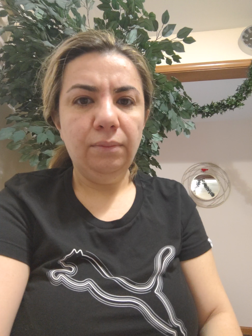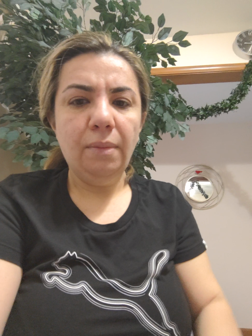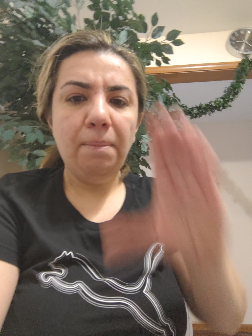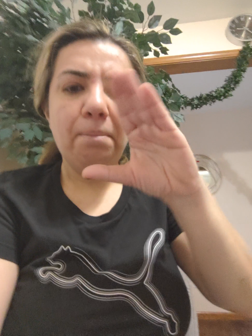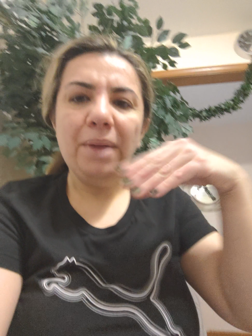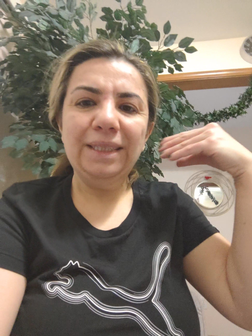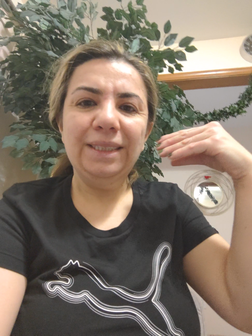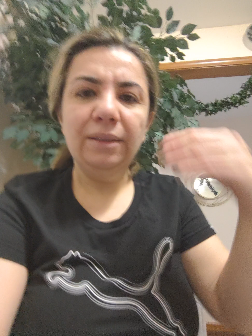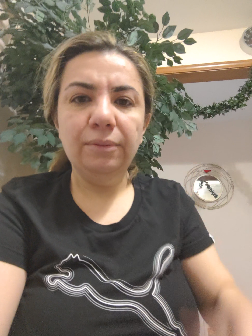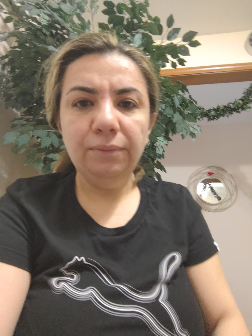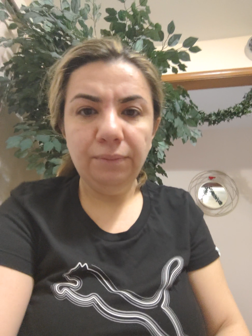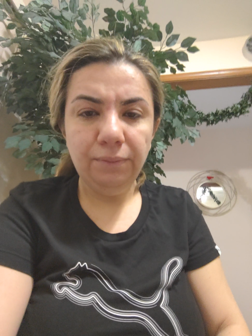smile